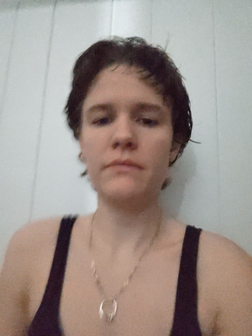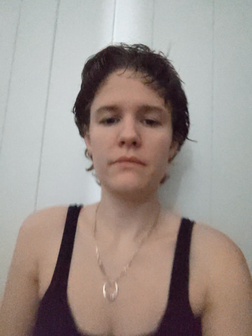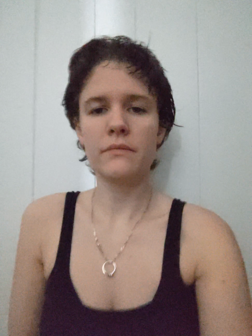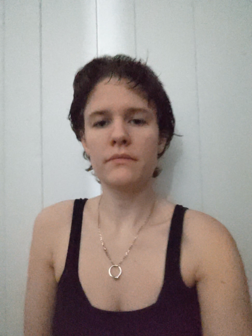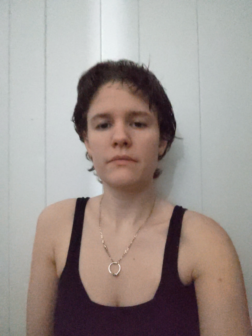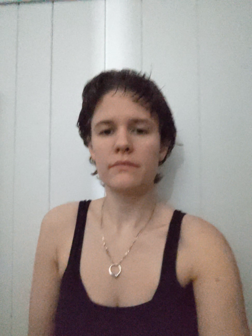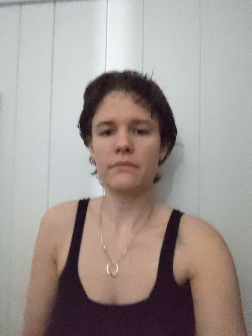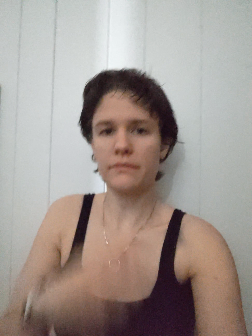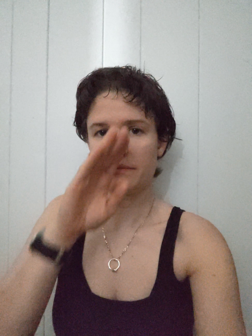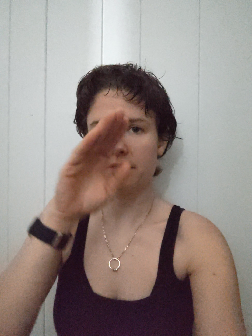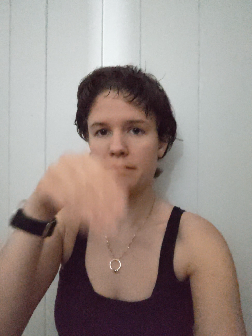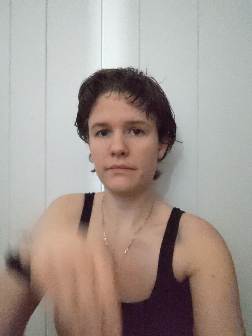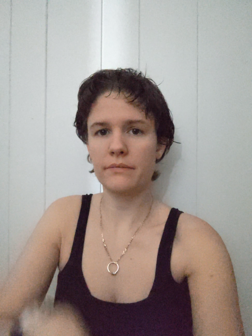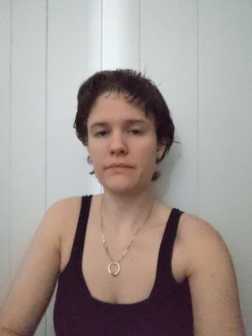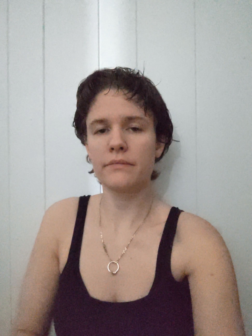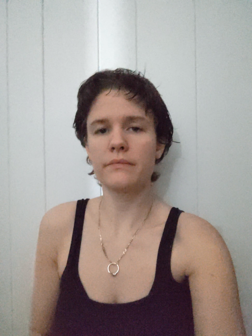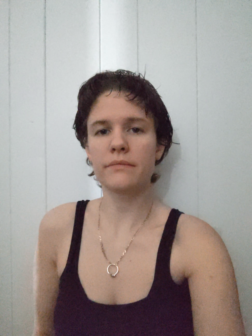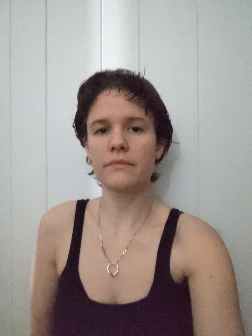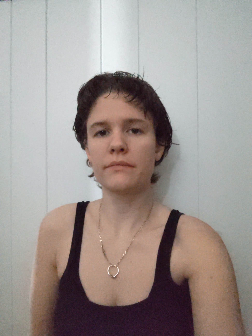elephant